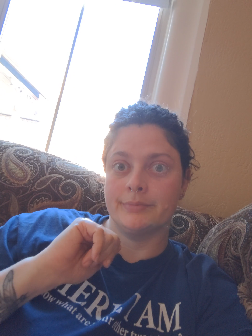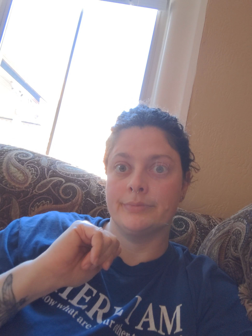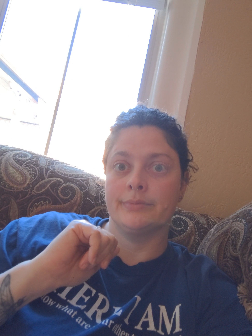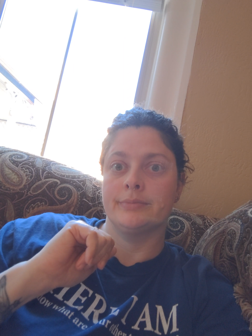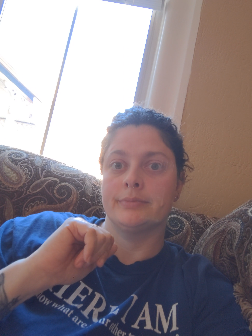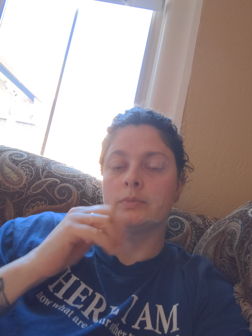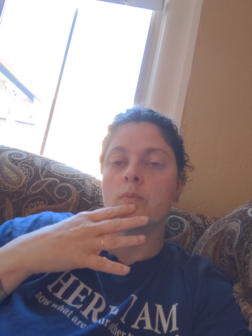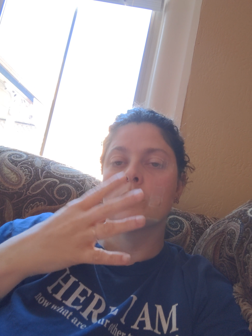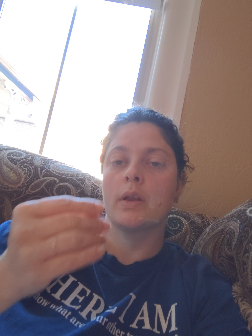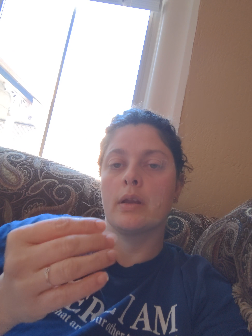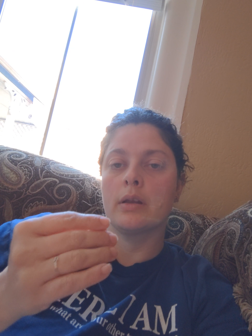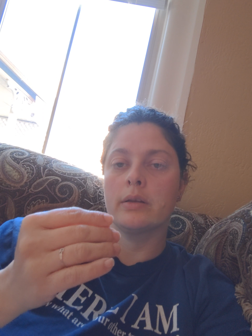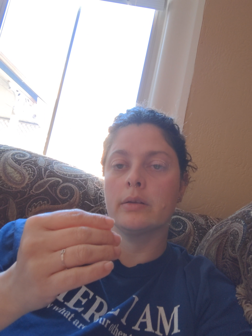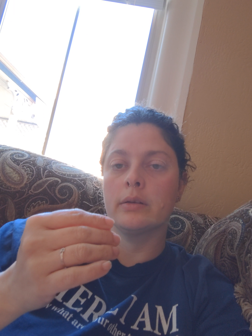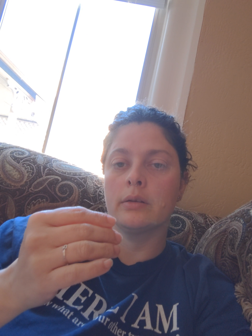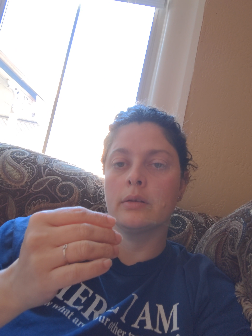wet